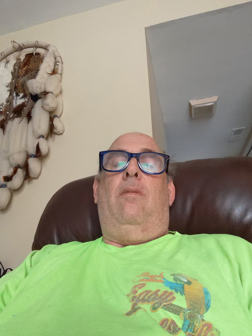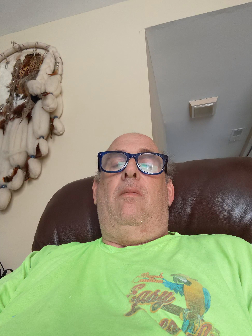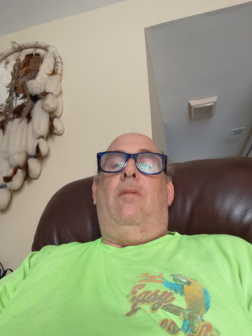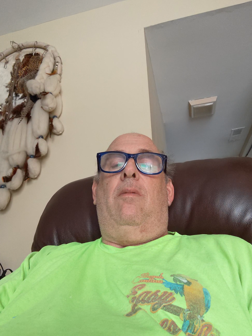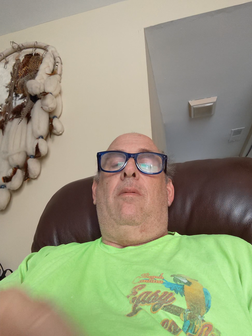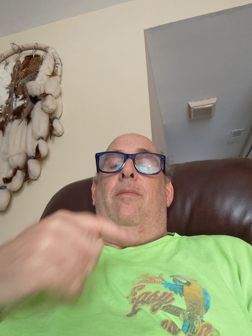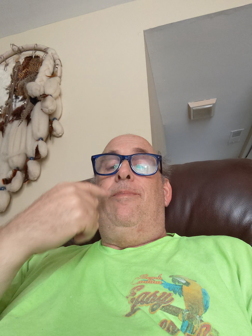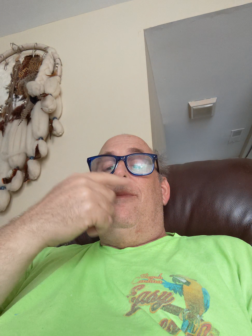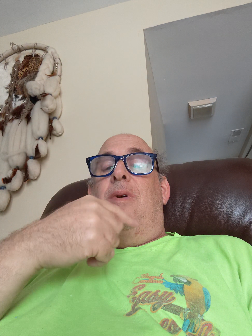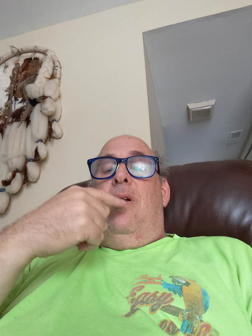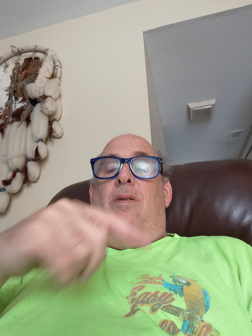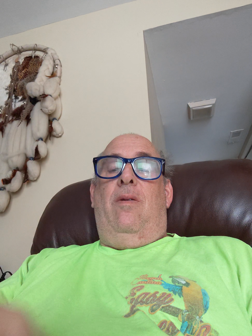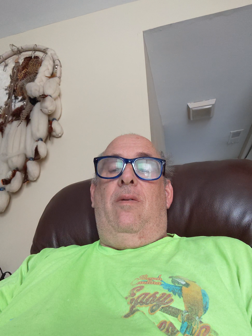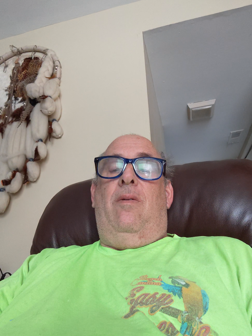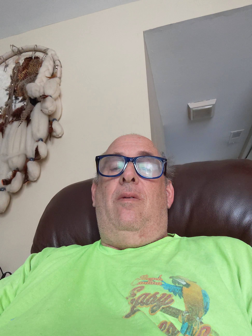mouth